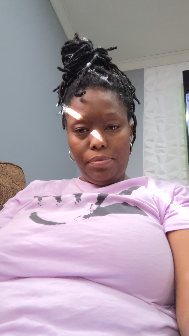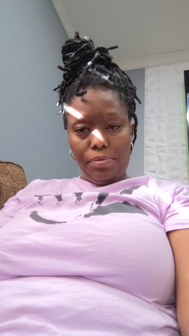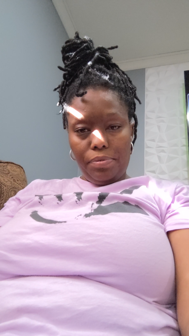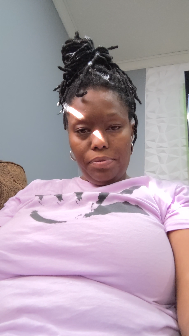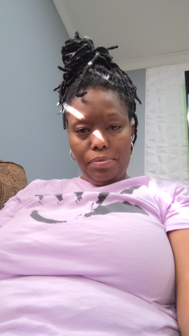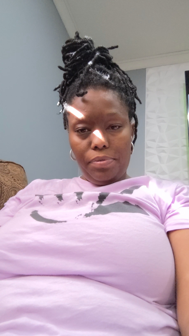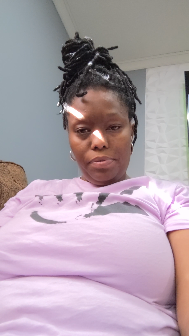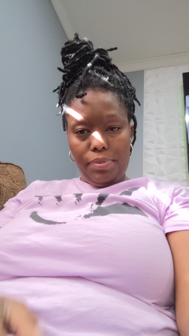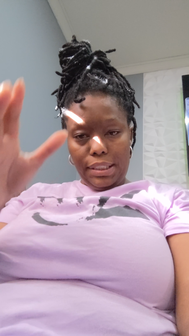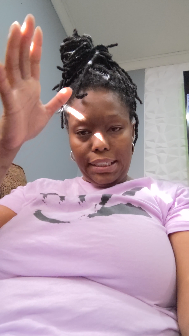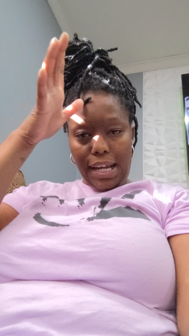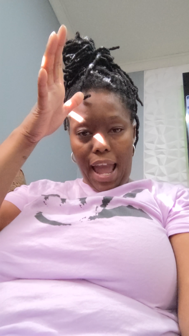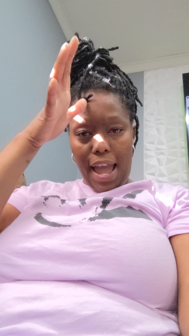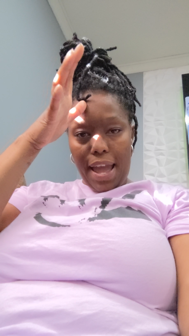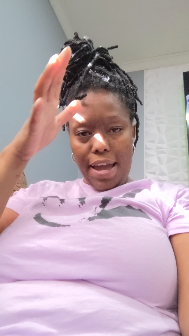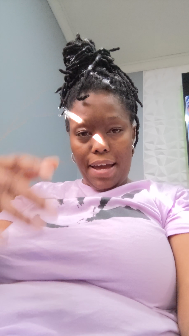daddy